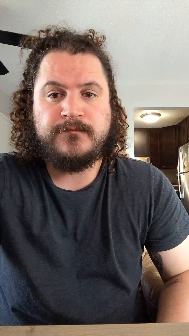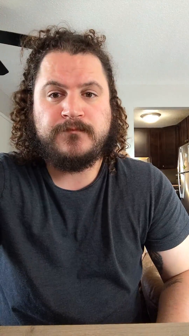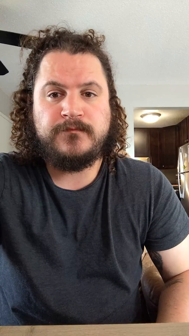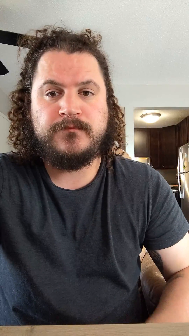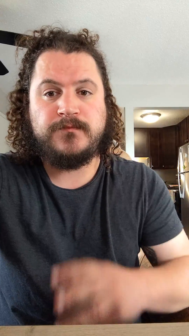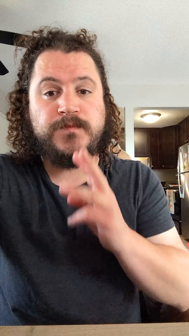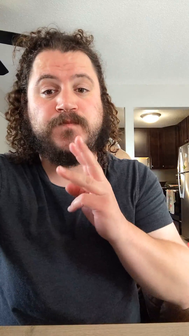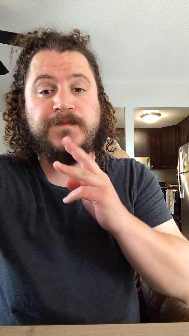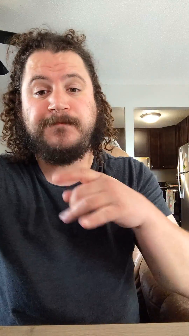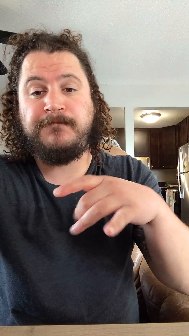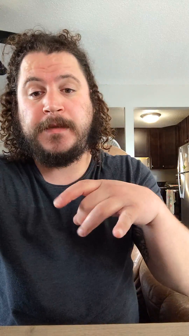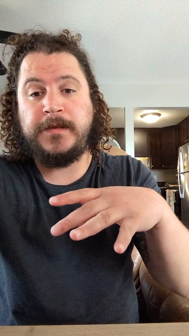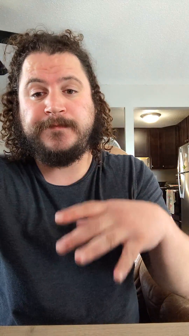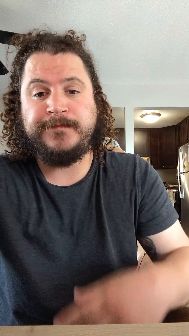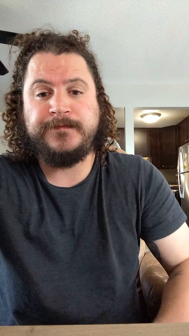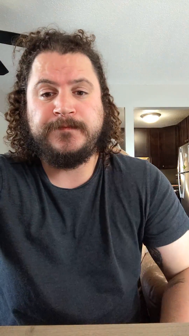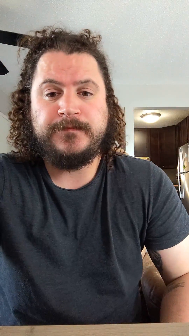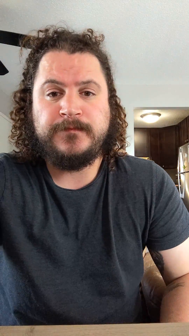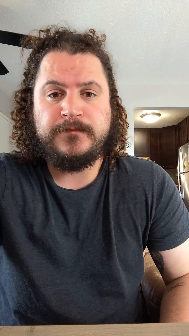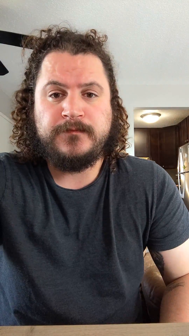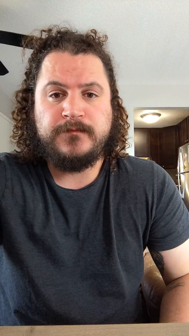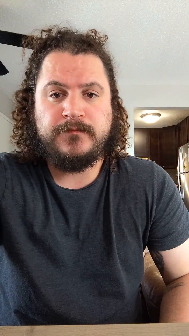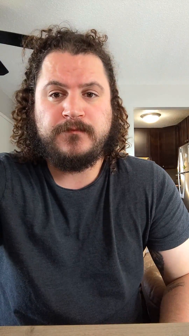melon